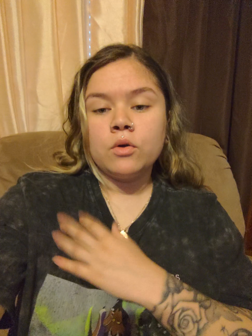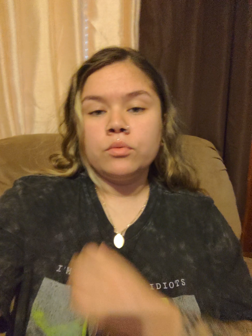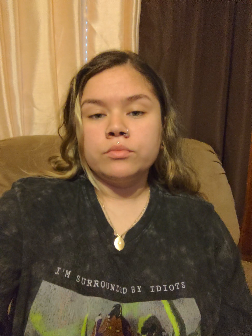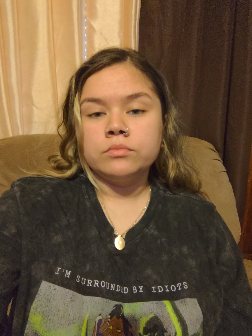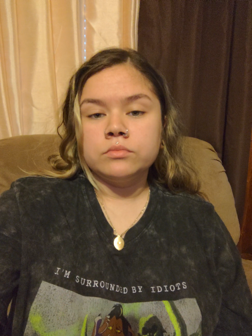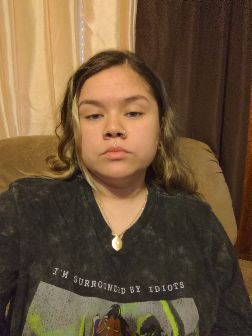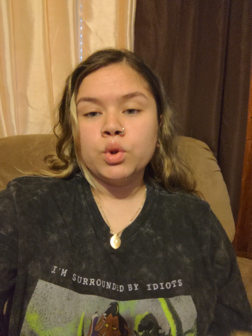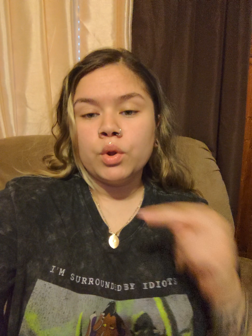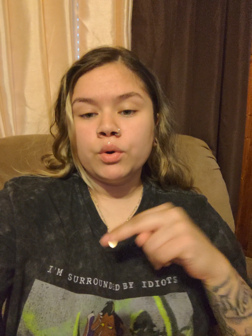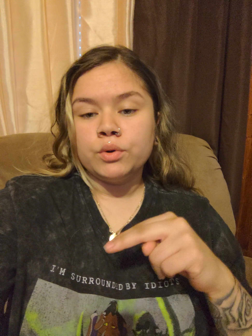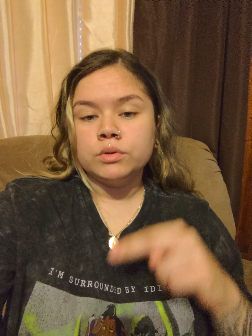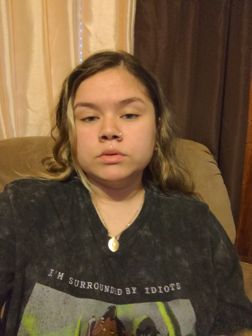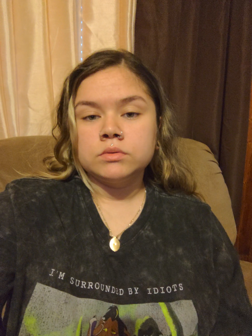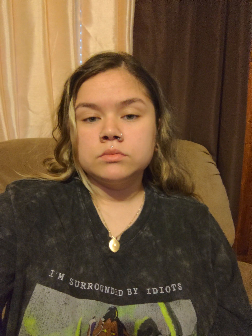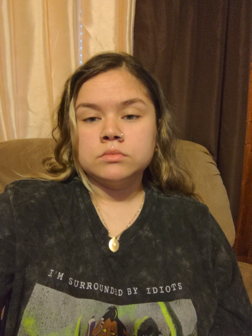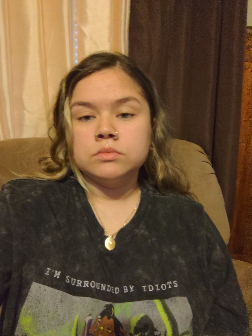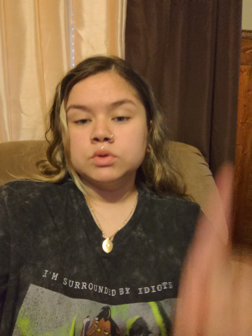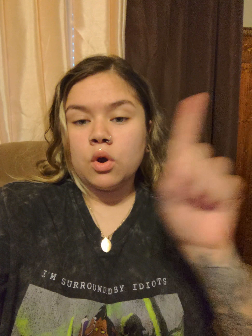nurse